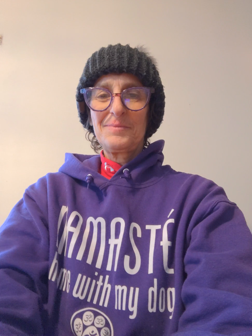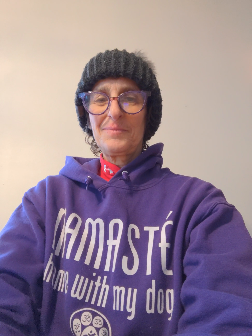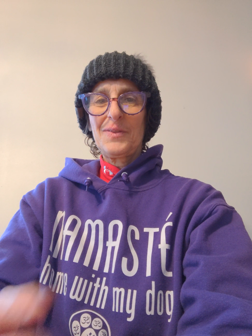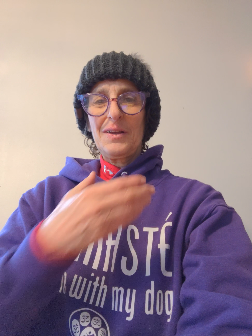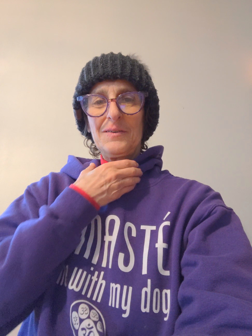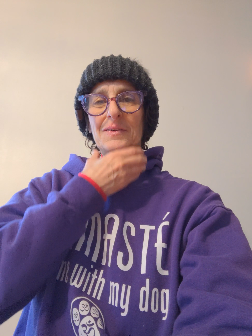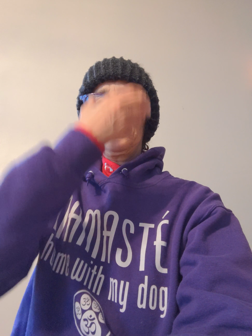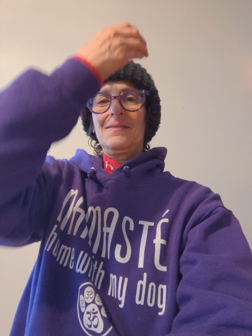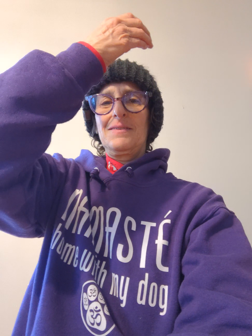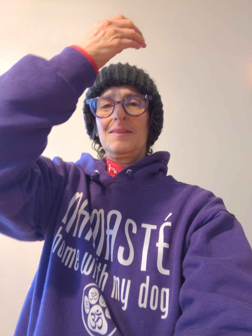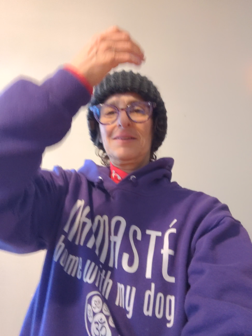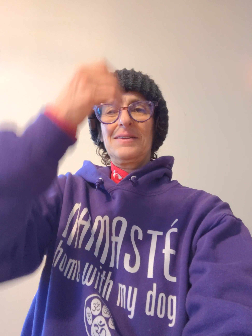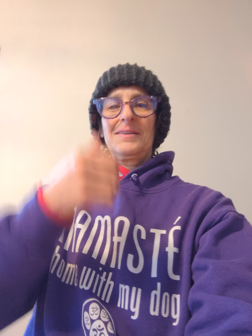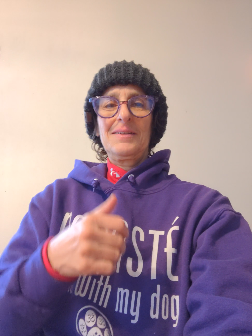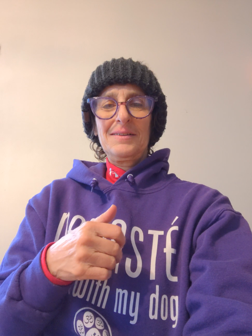giraffe